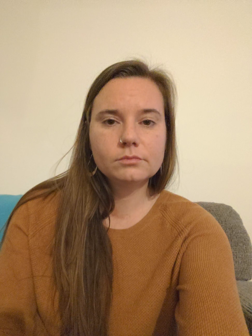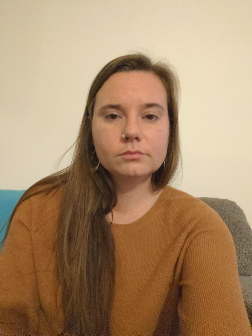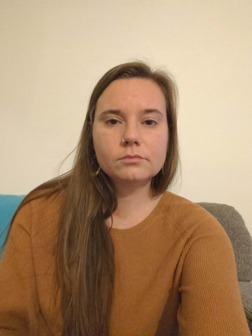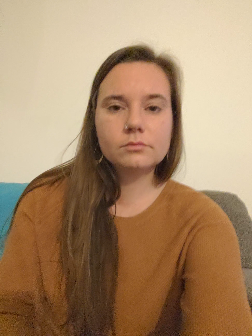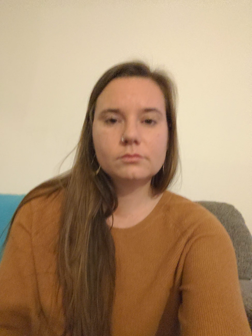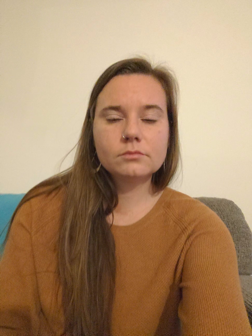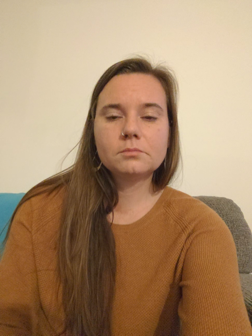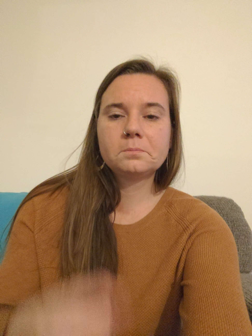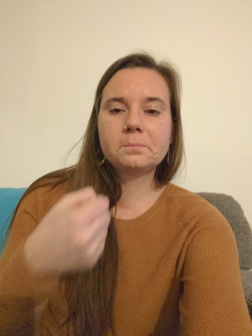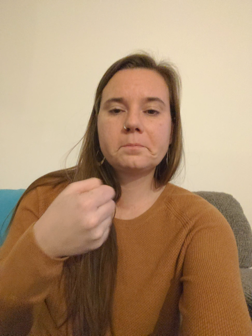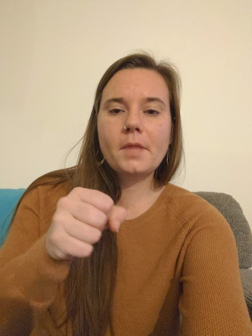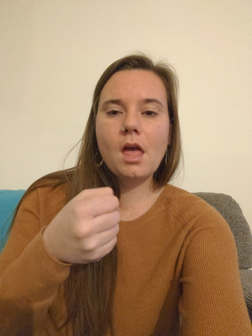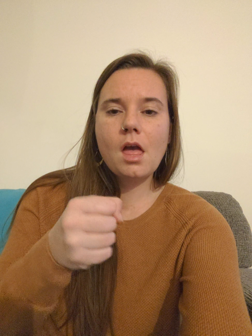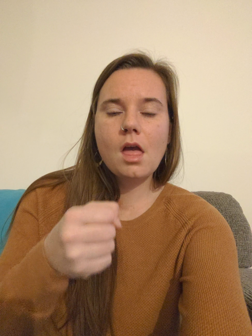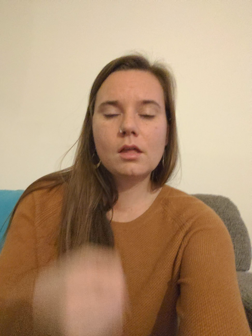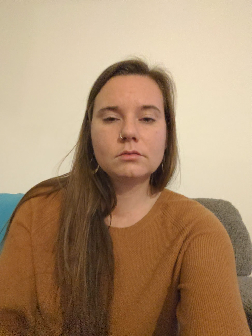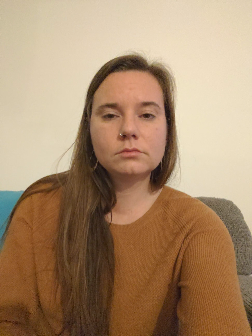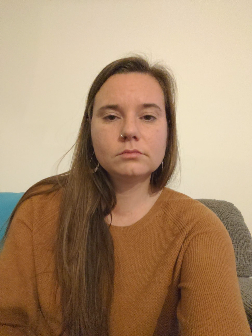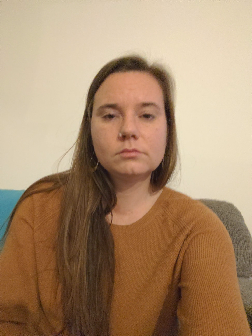make